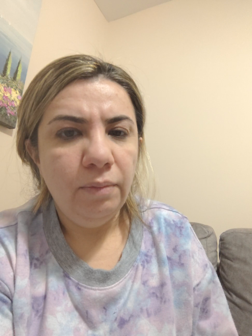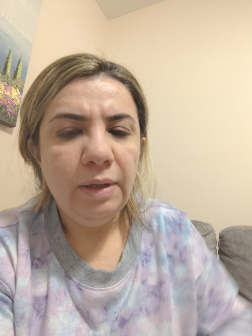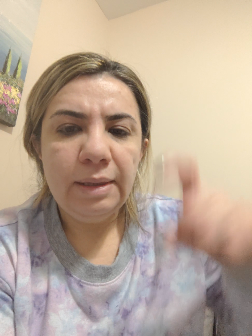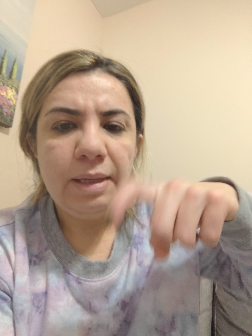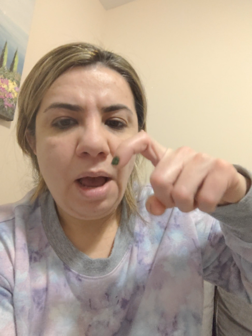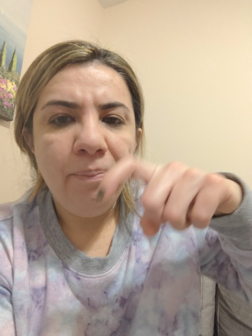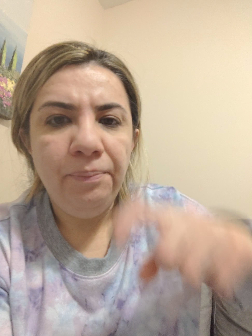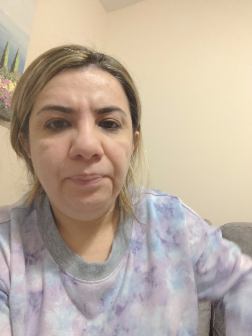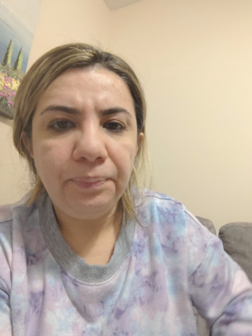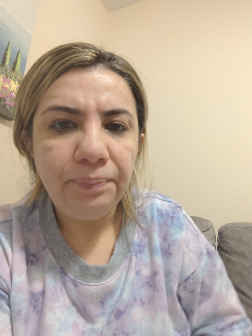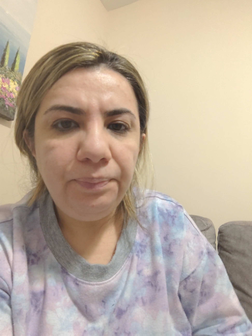time